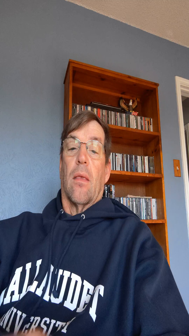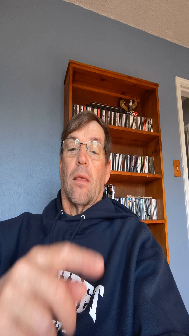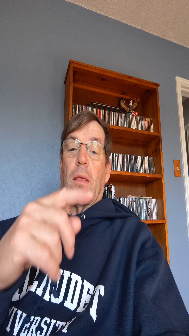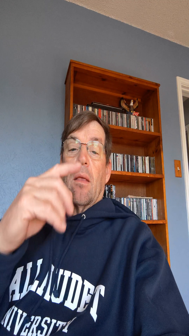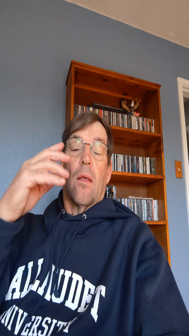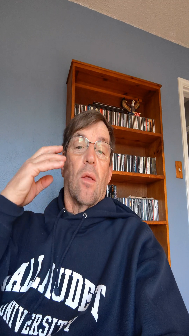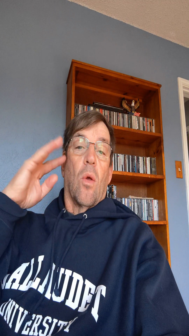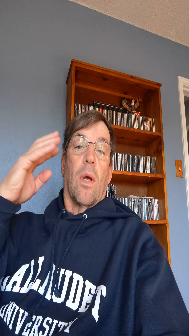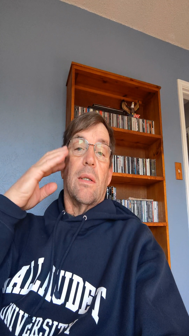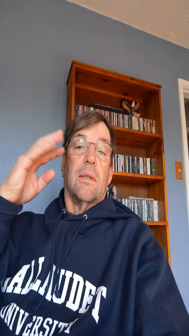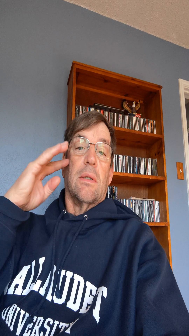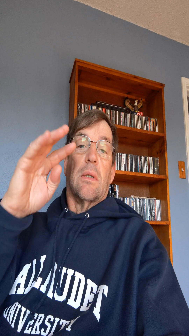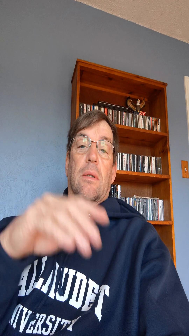noisy